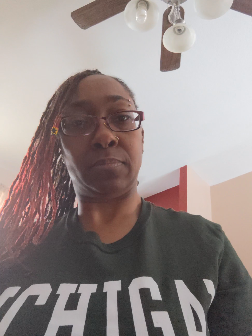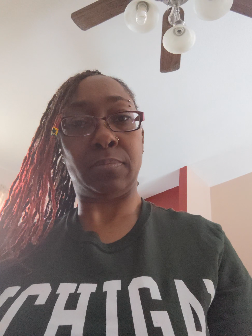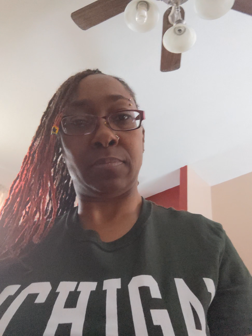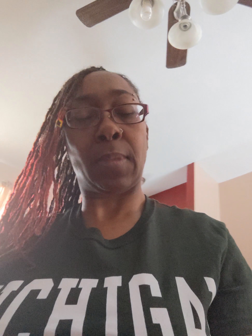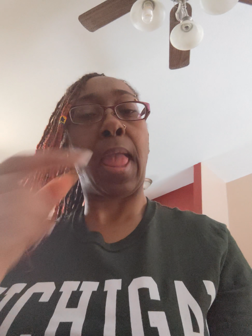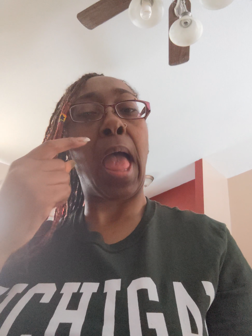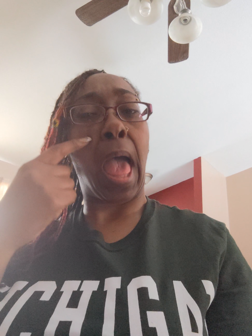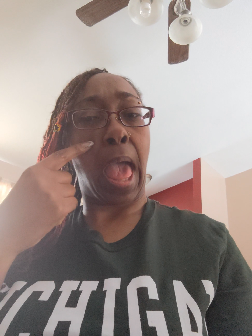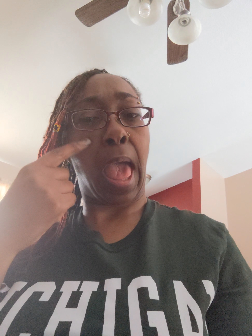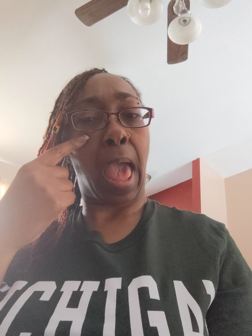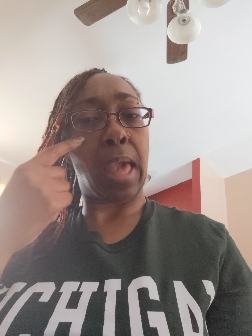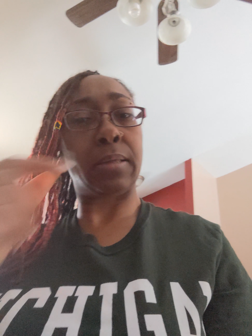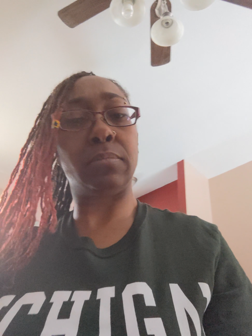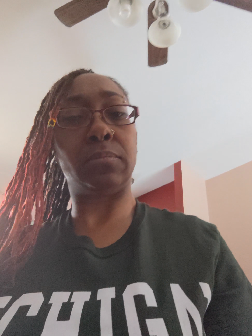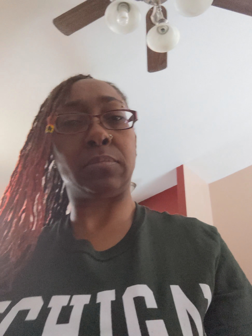eye